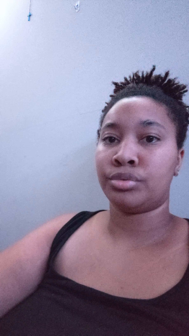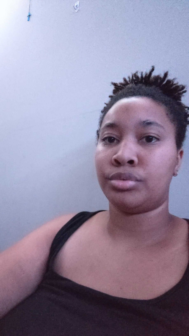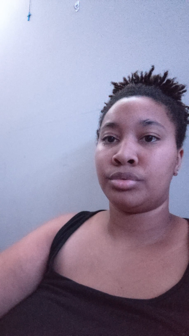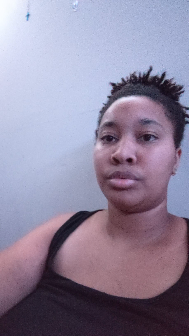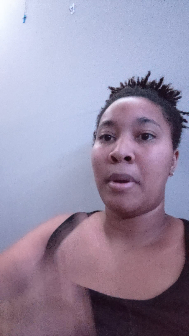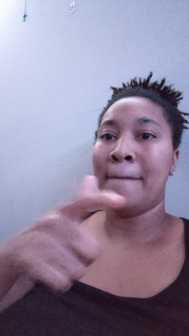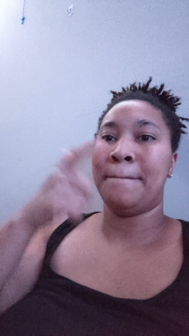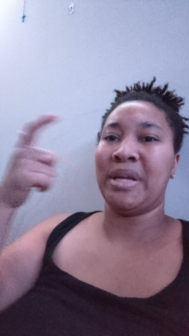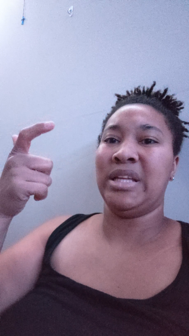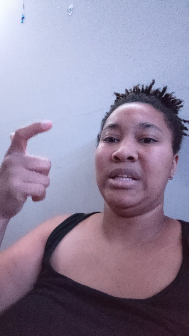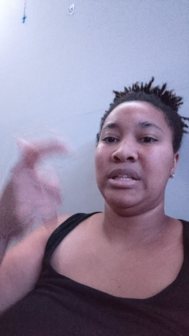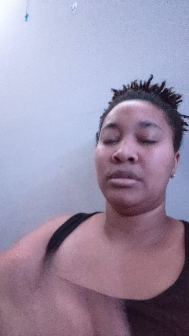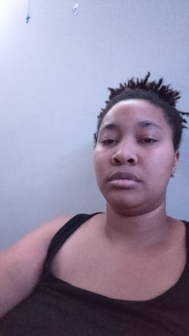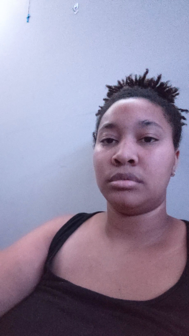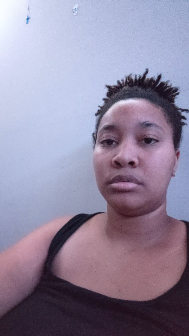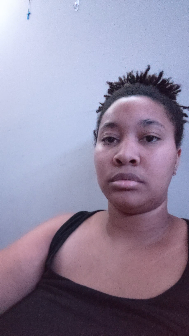big